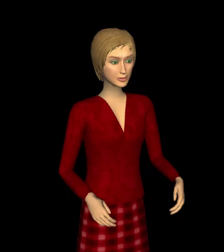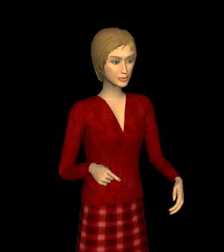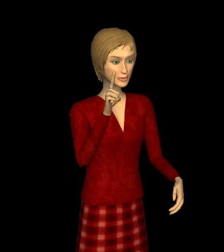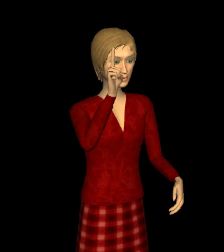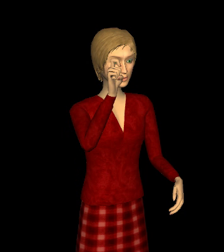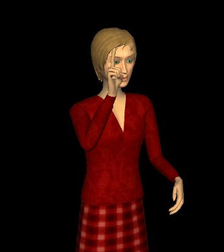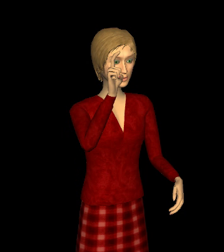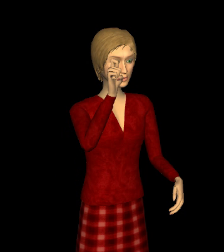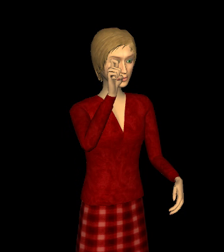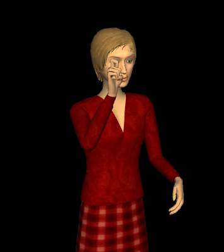ماء